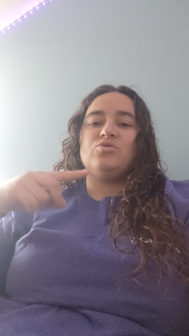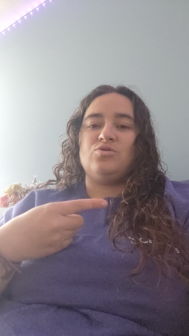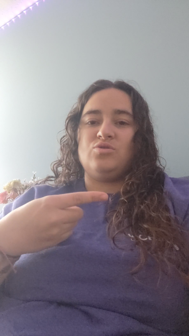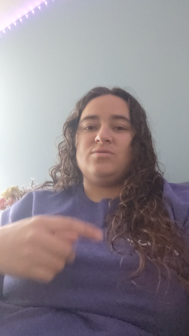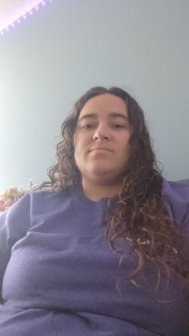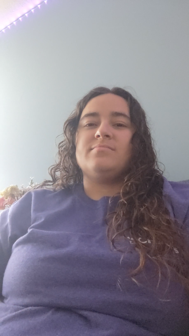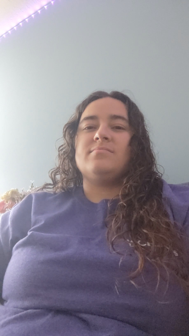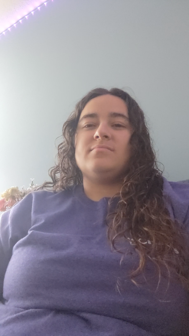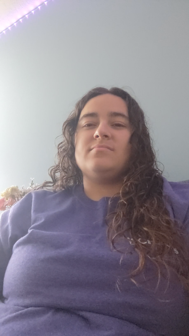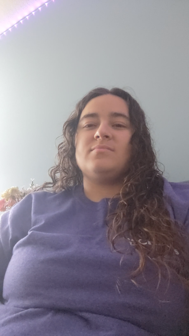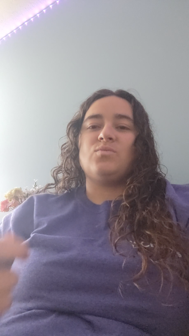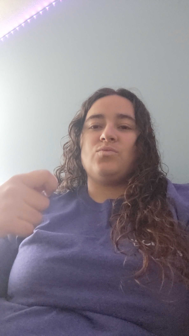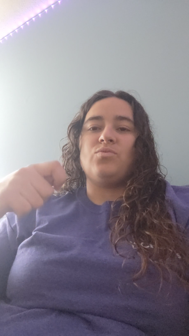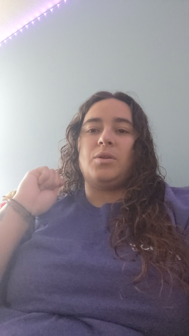rip